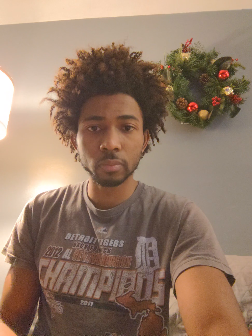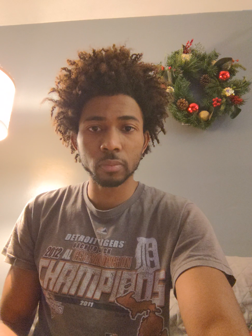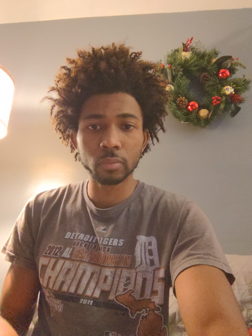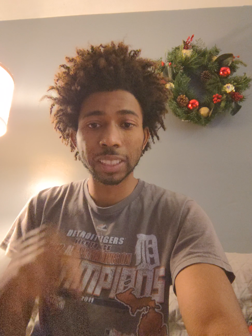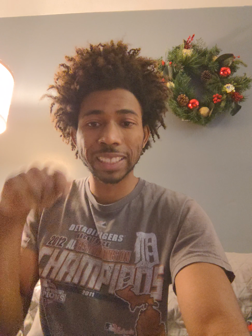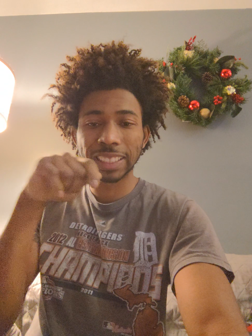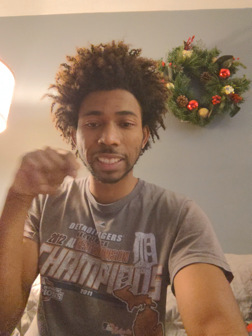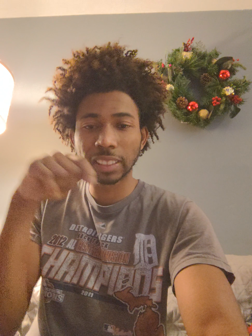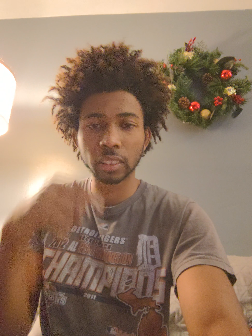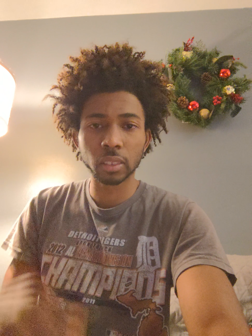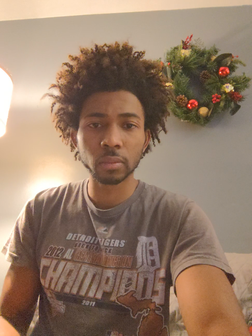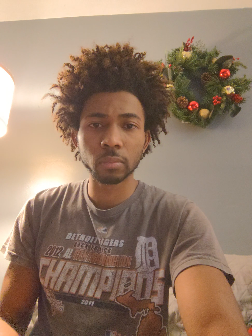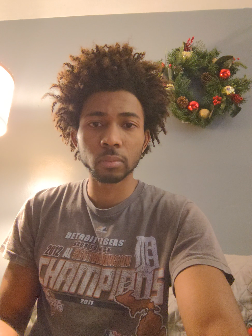toothbrush